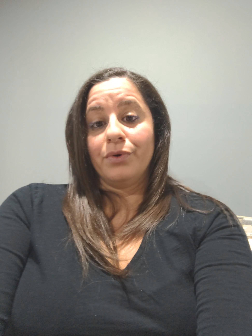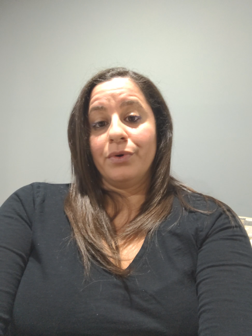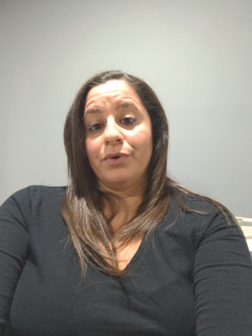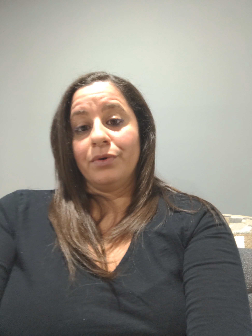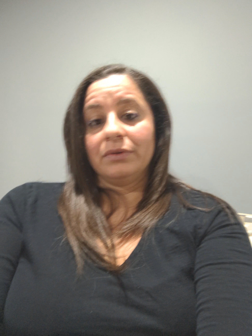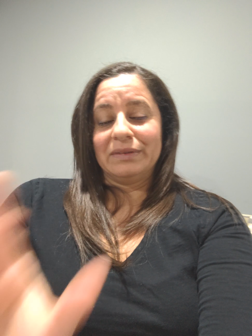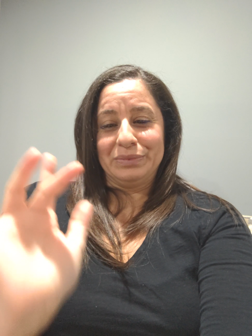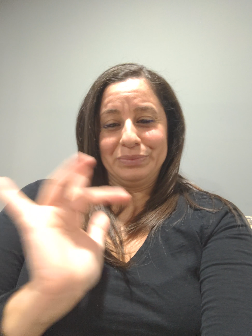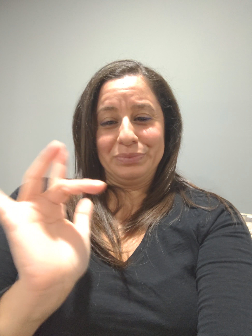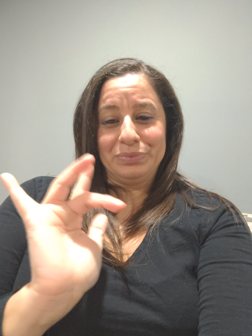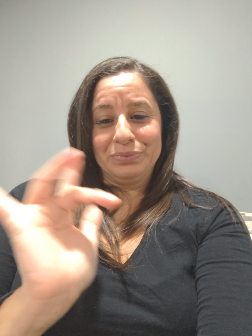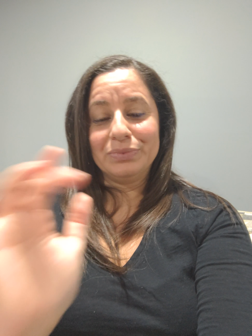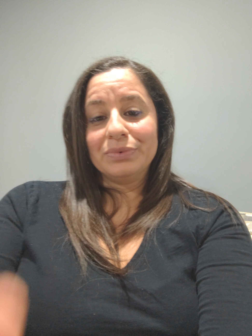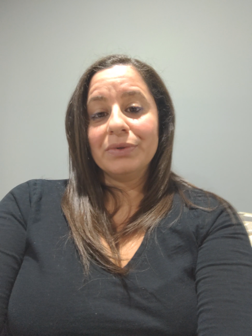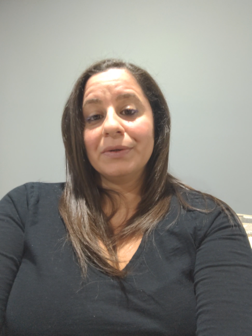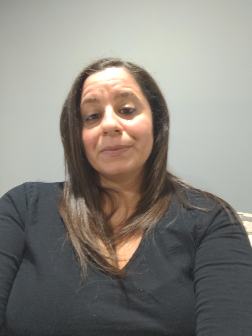yucky